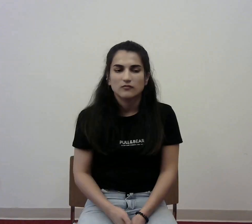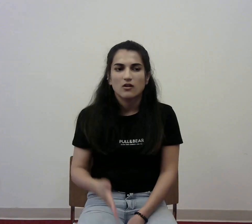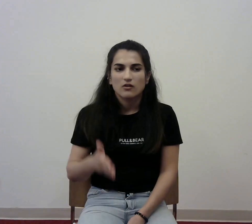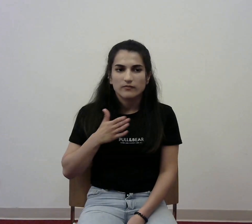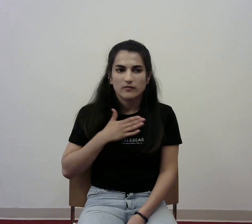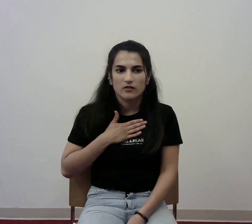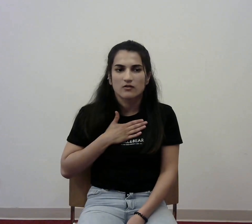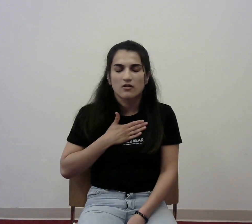mən